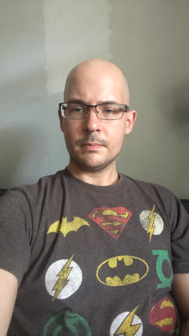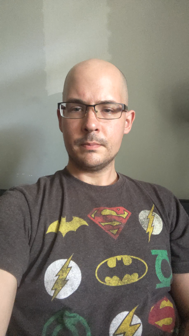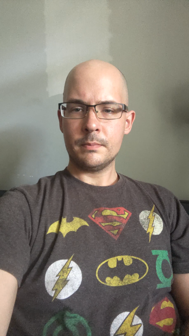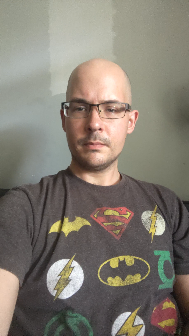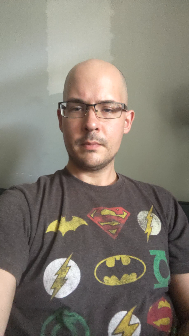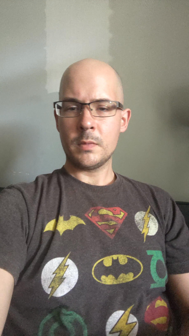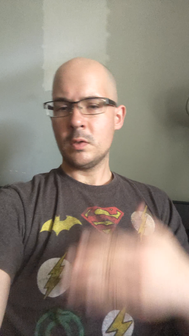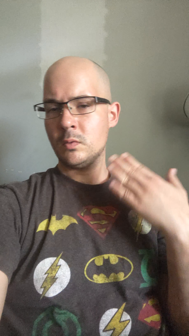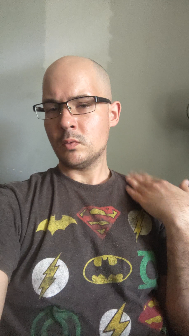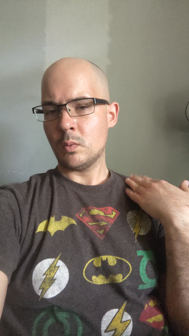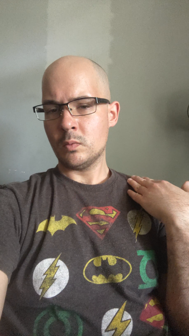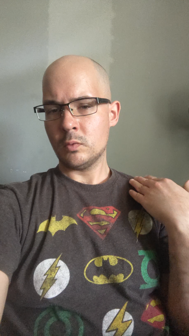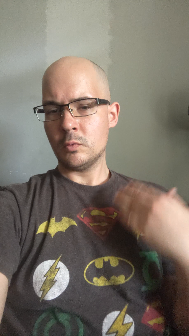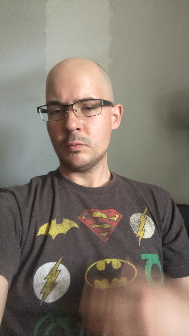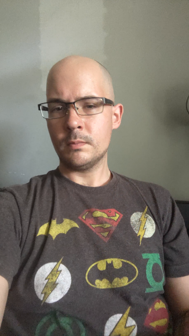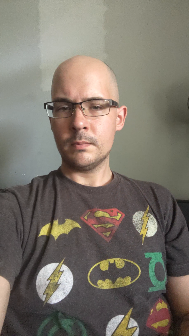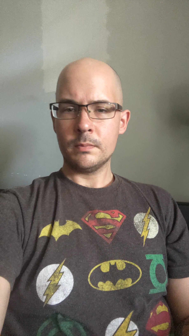shoulder